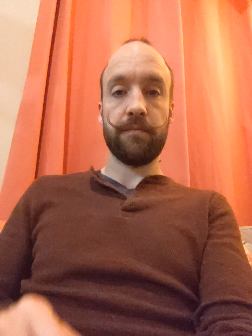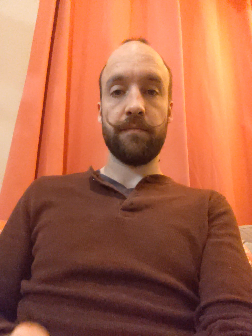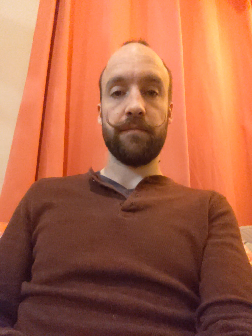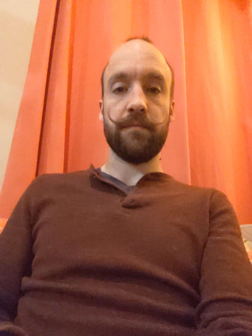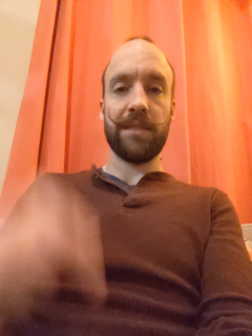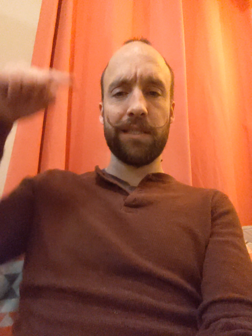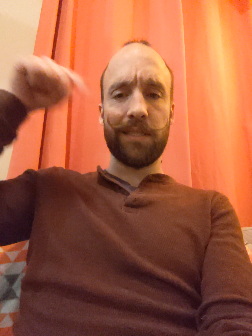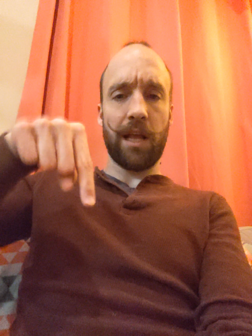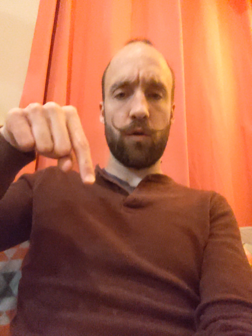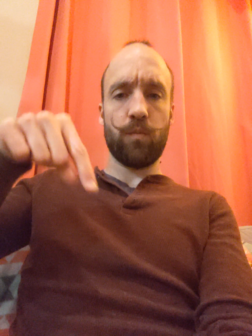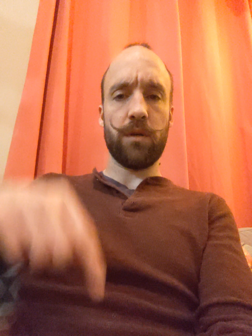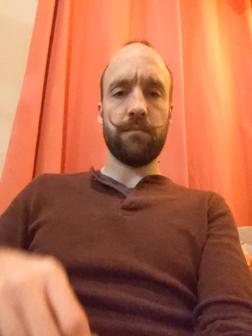down